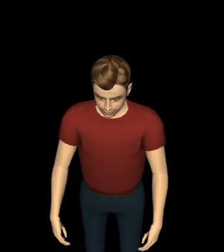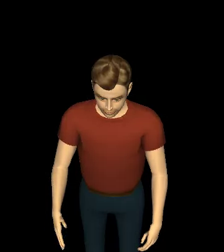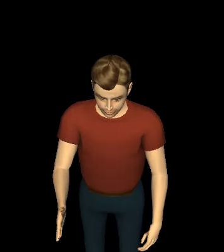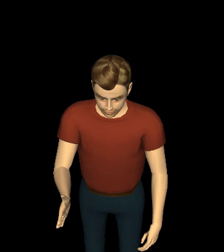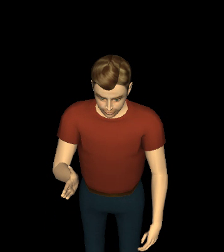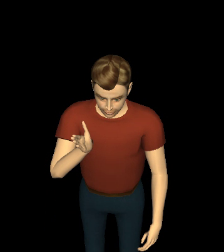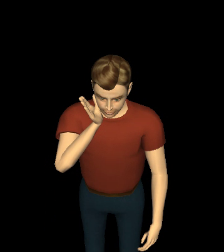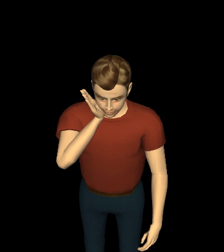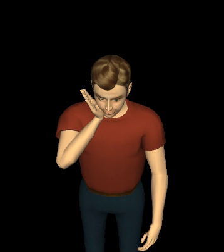ينام